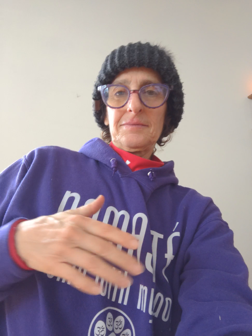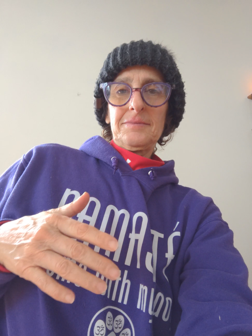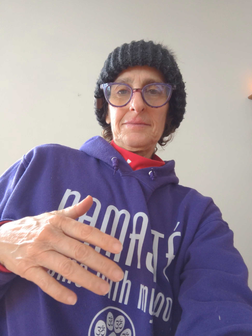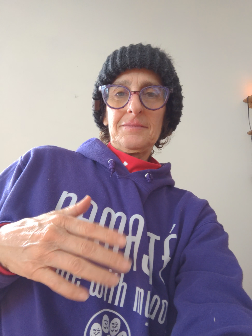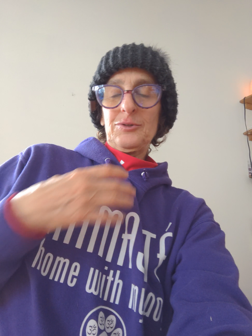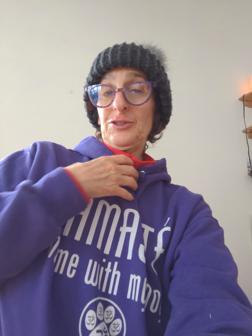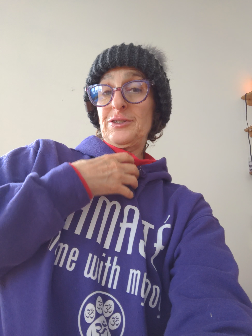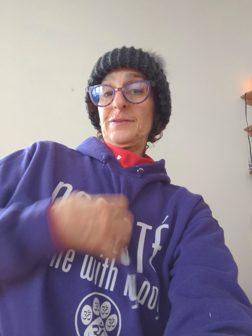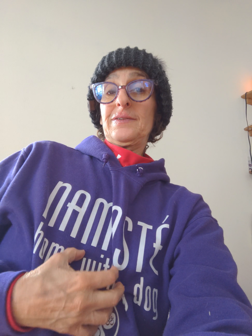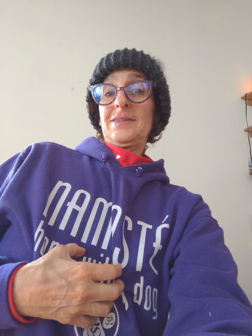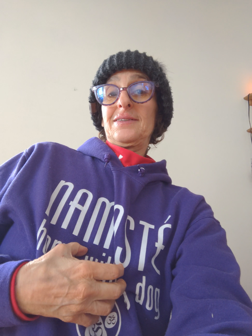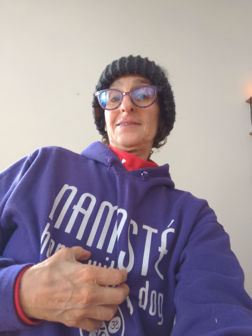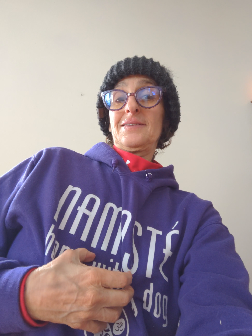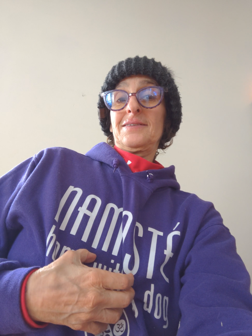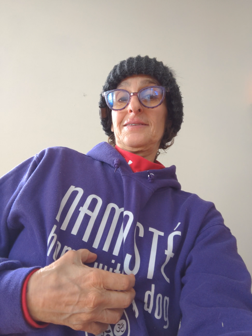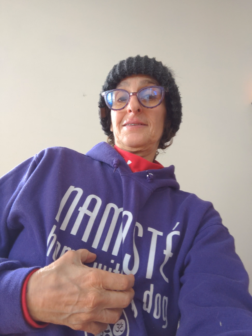hungry